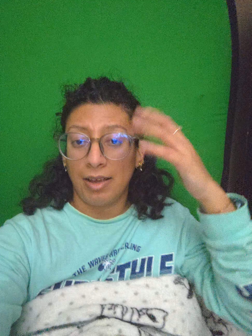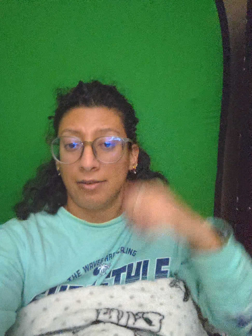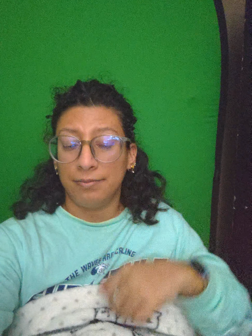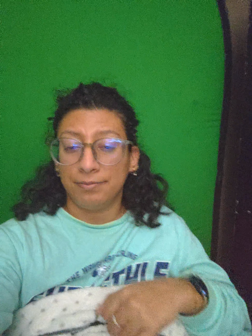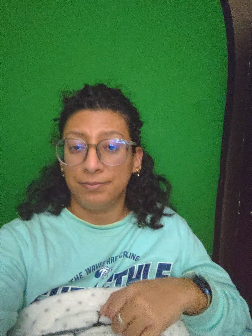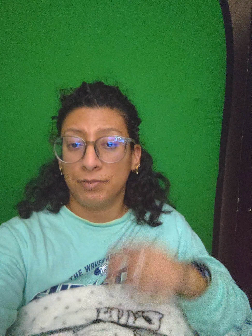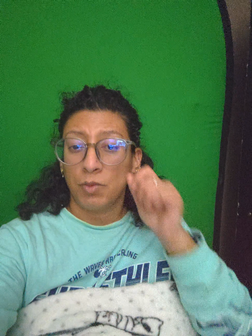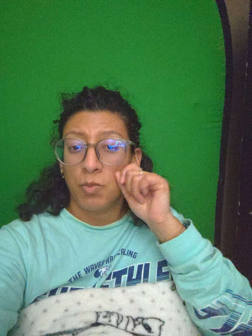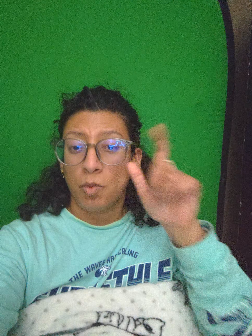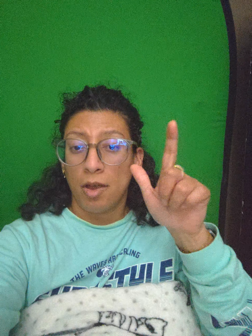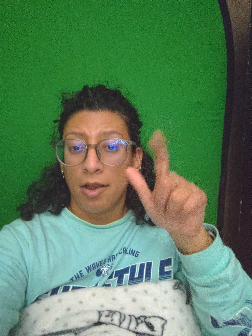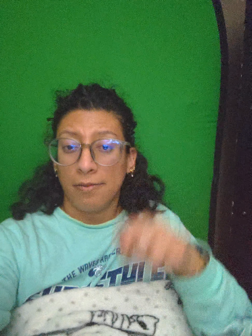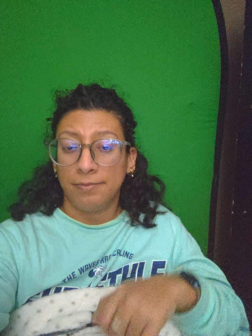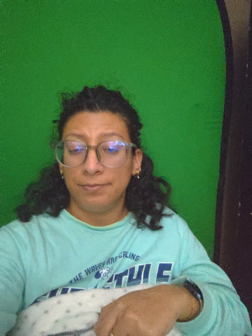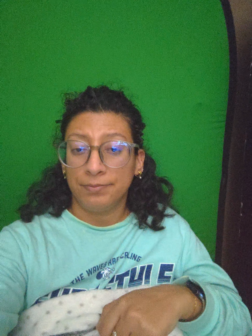awake